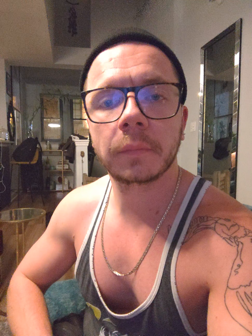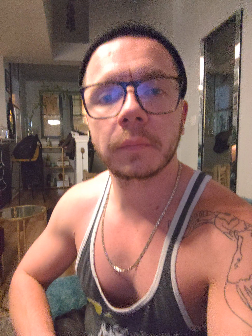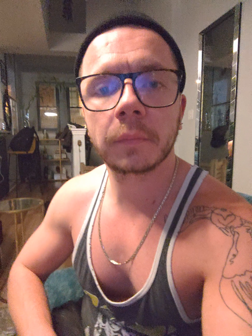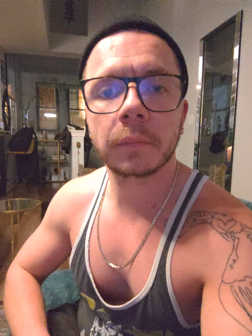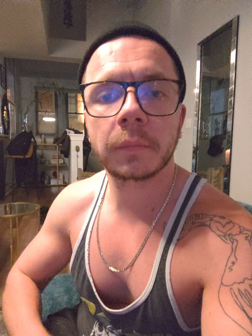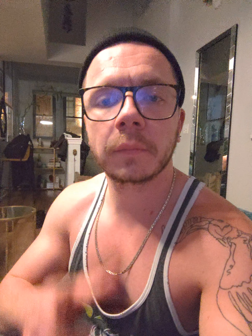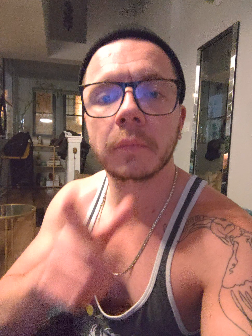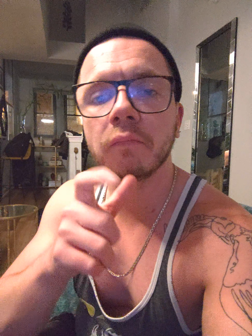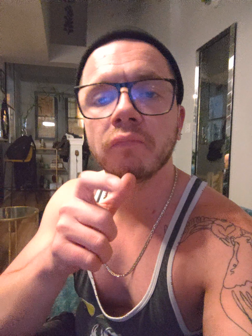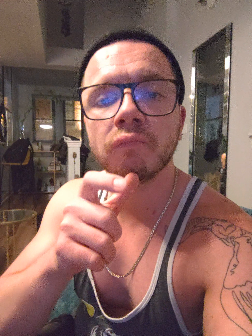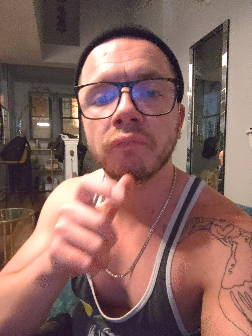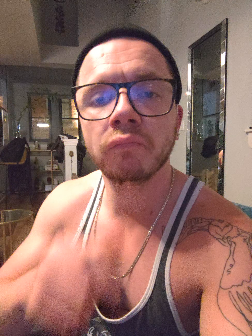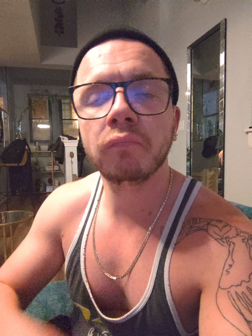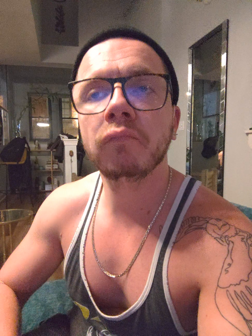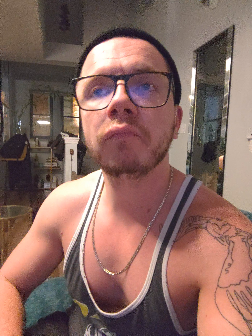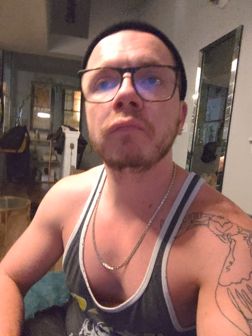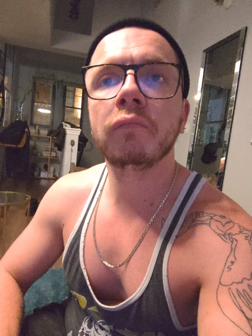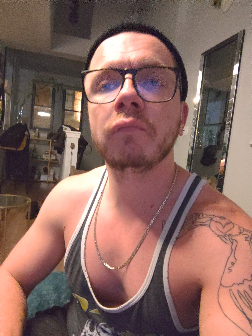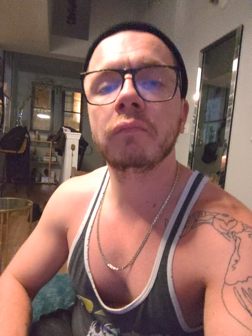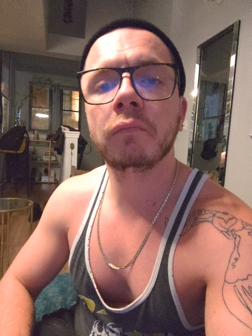who